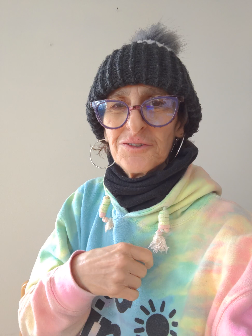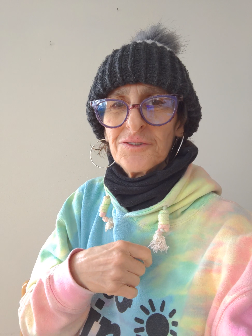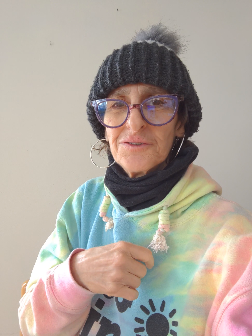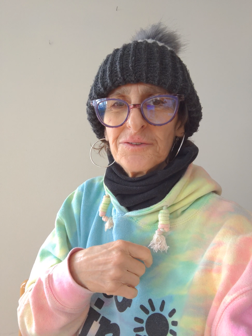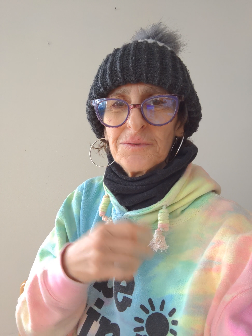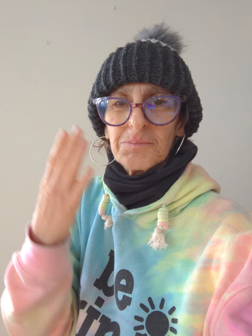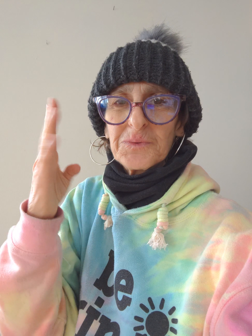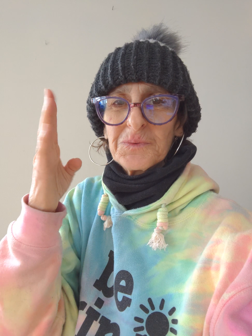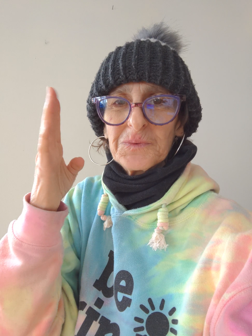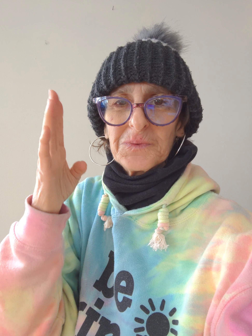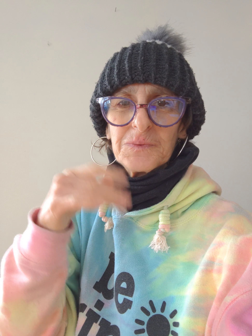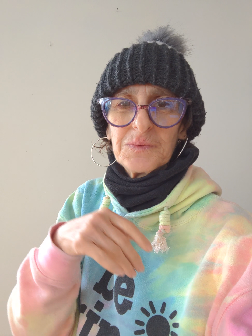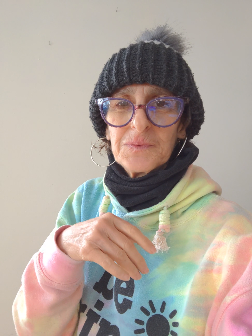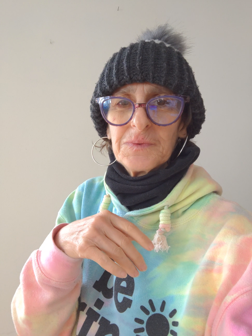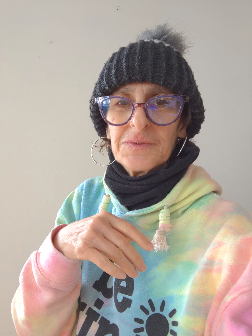blue